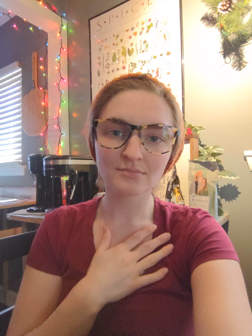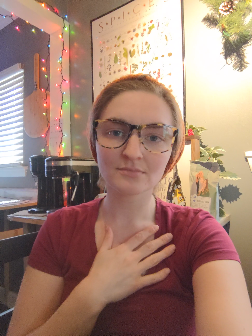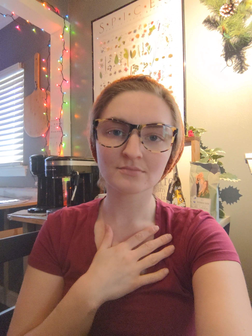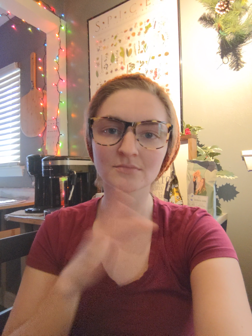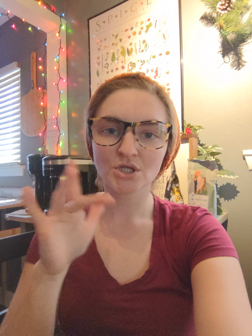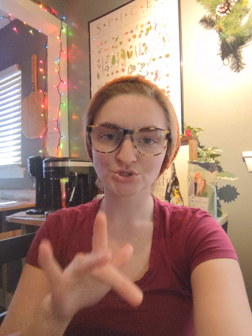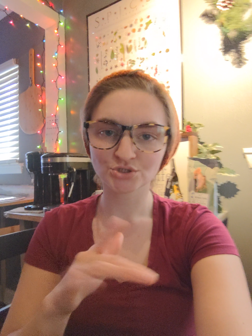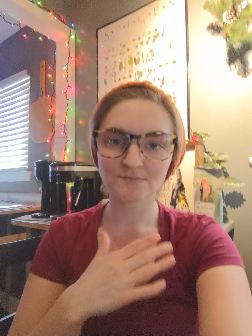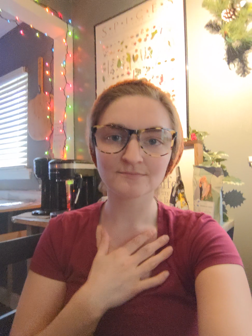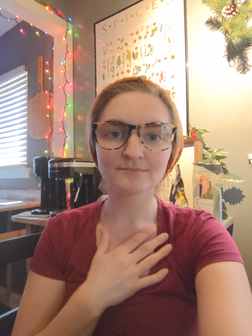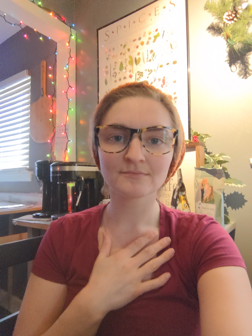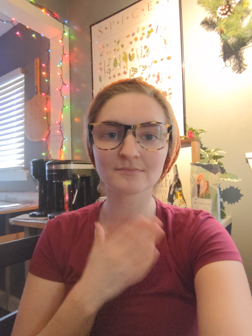touch